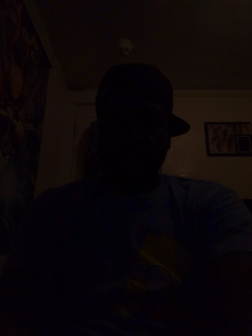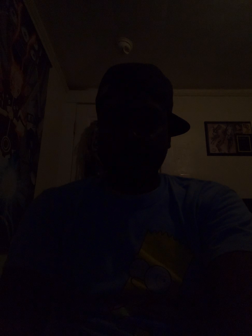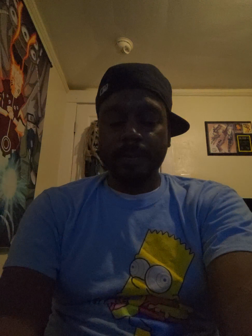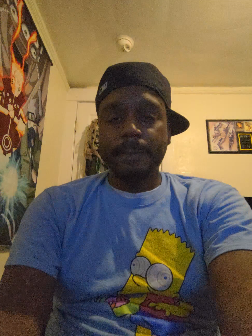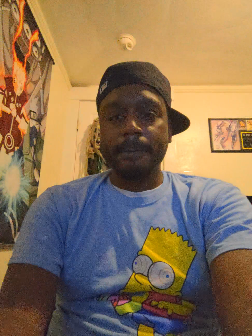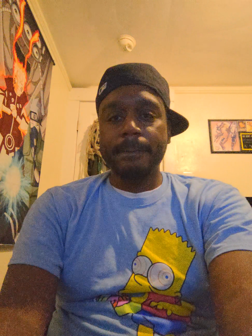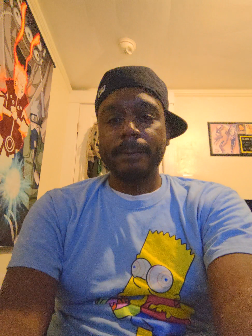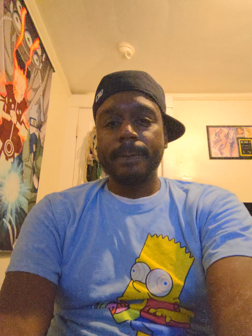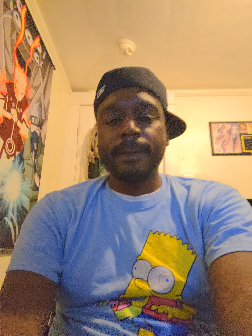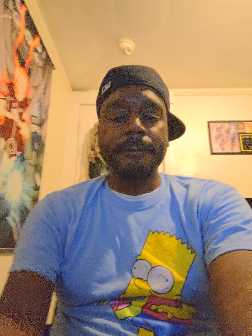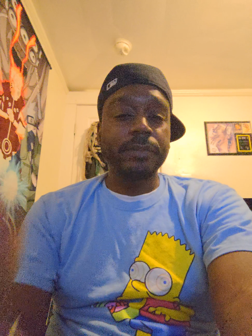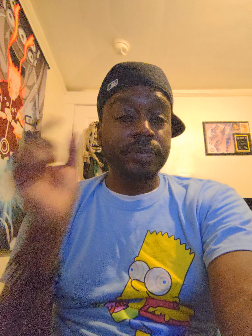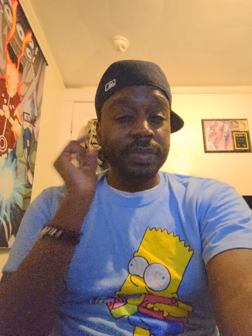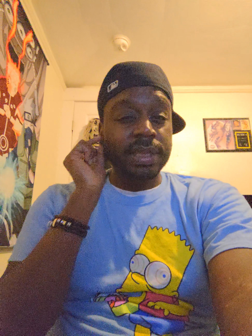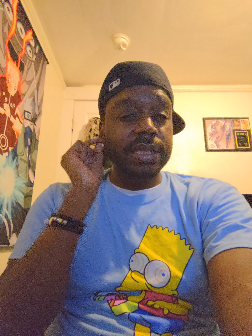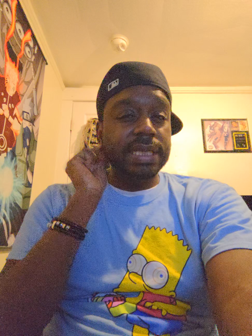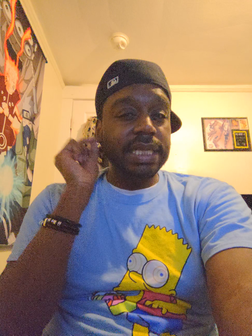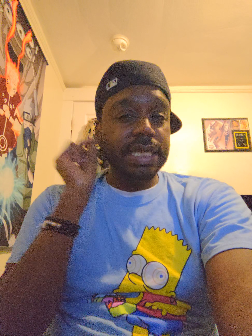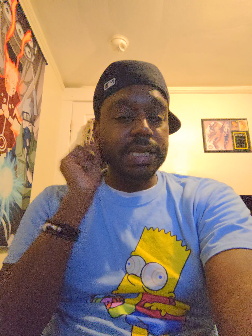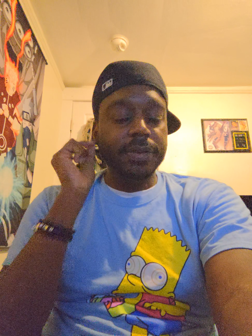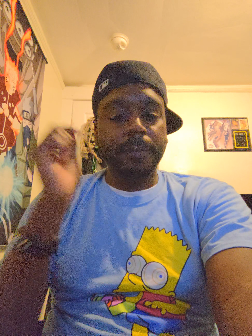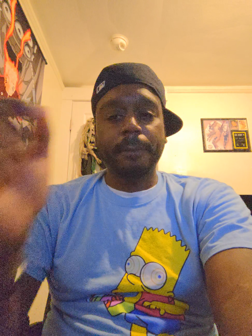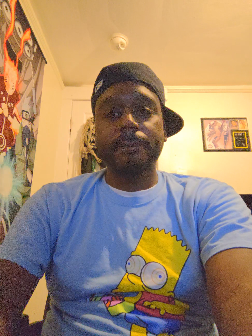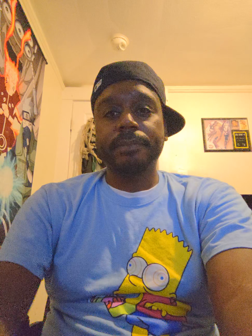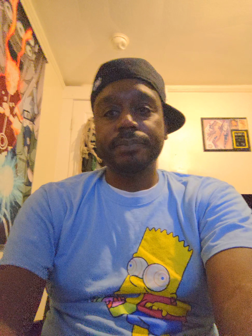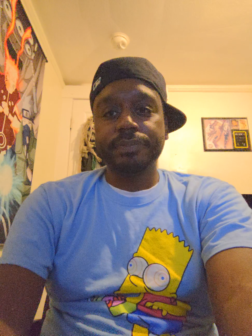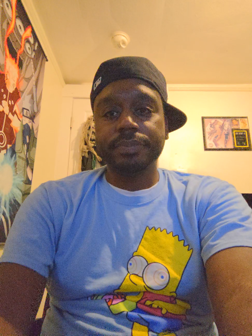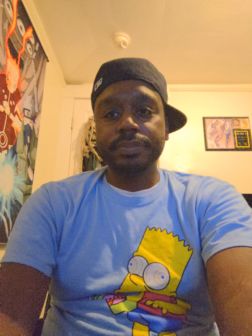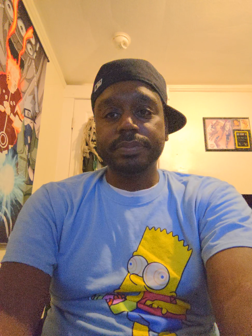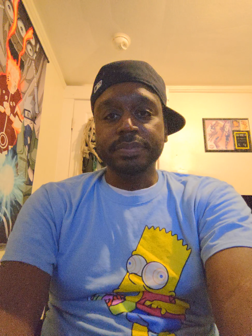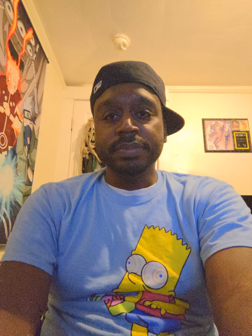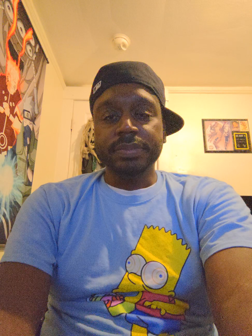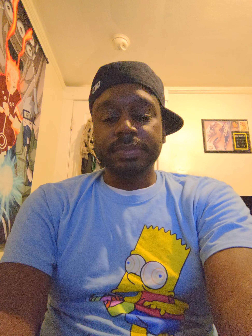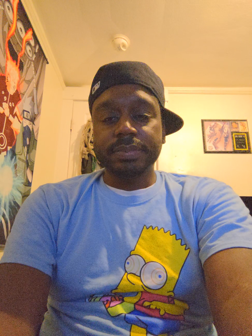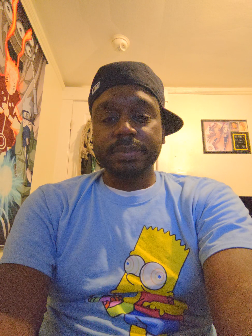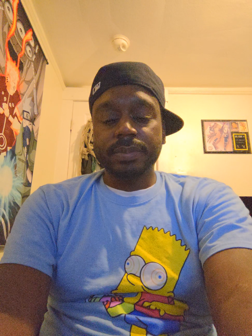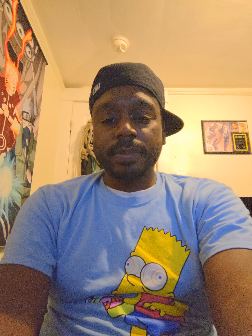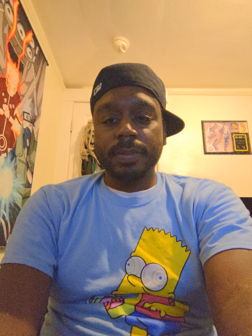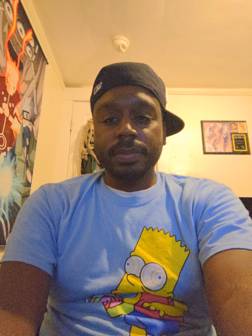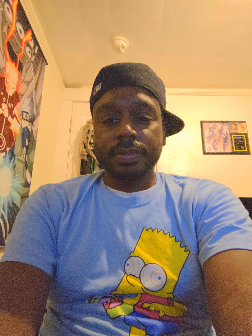ear